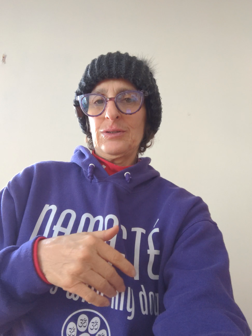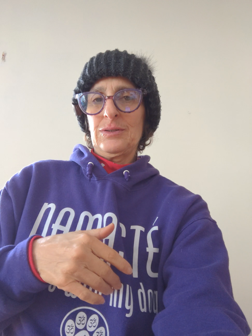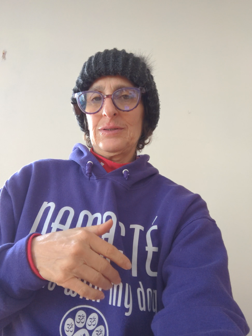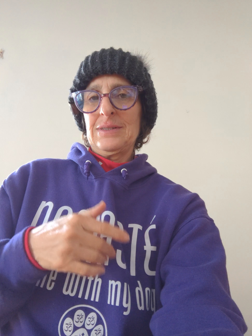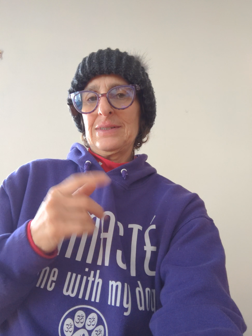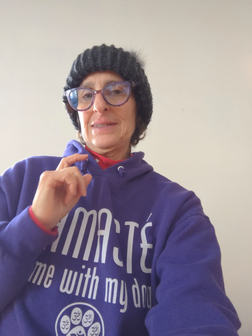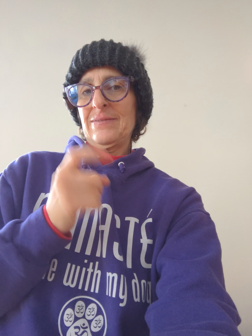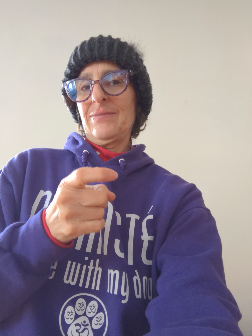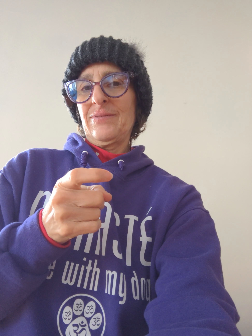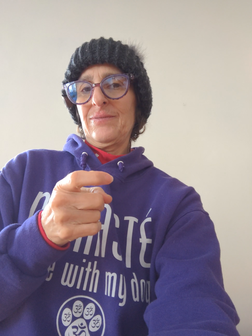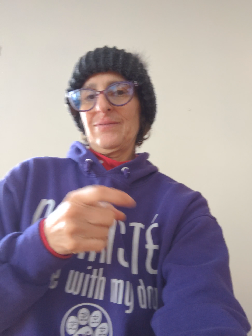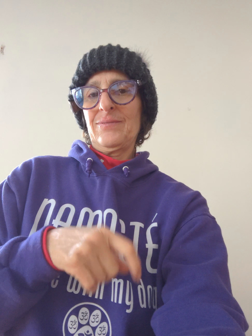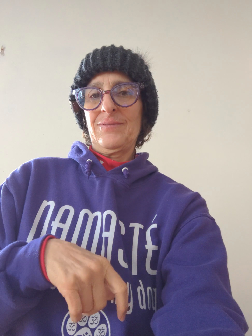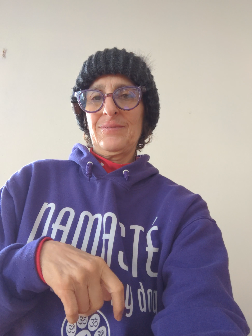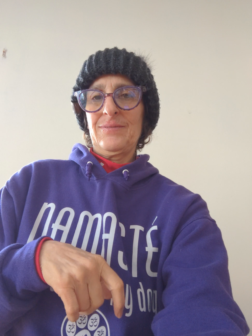gift